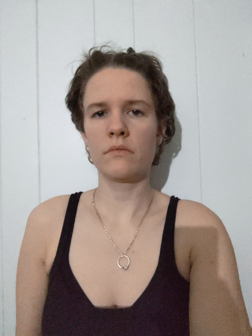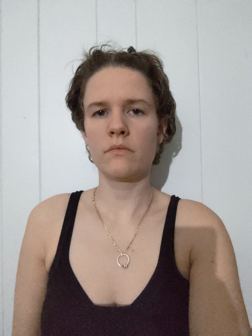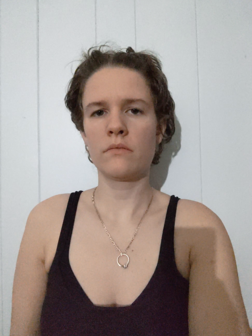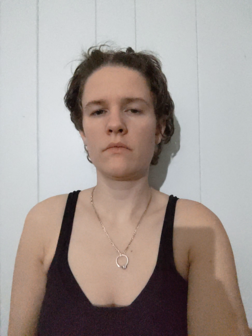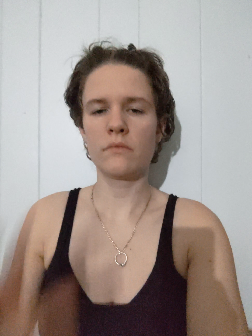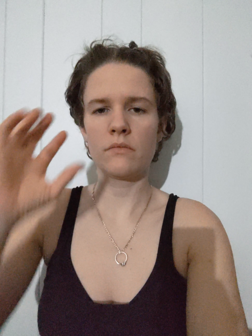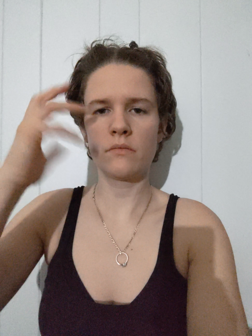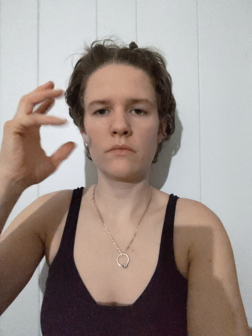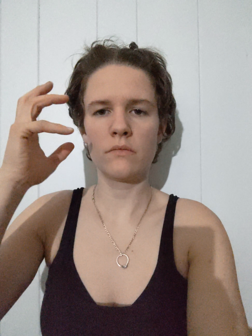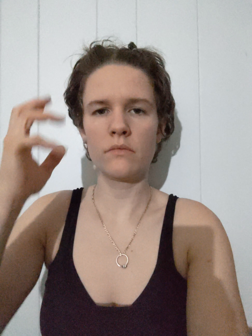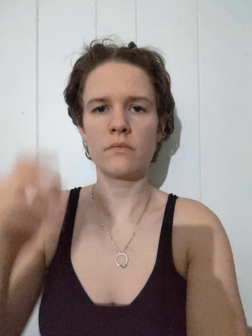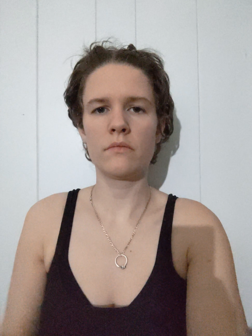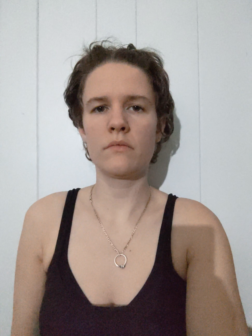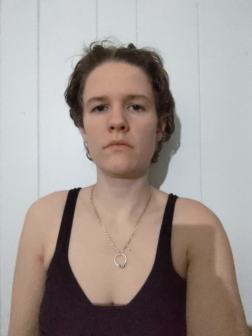radio